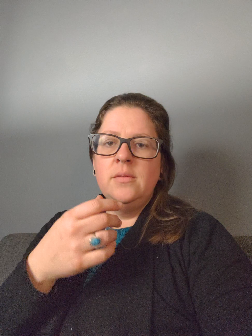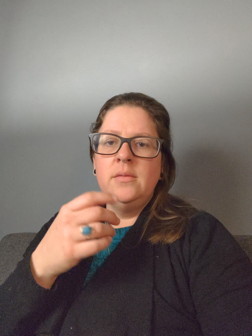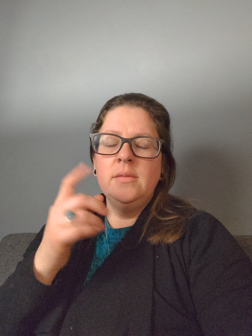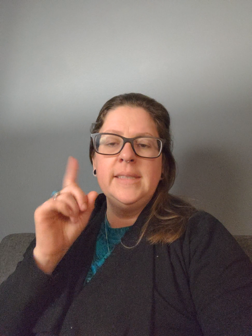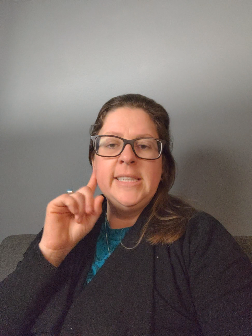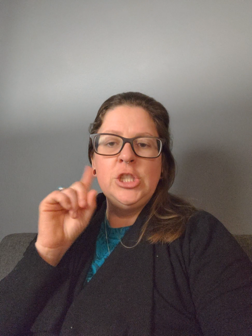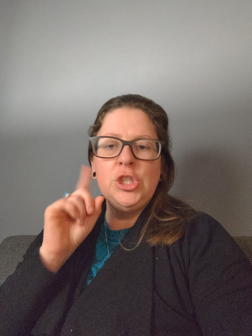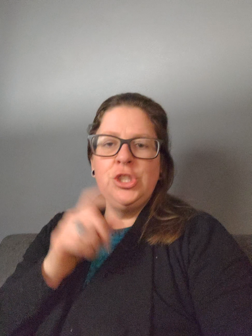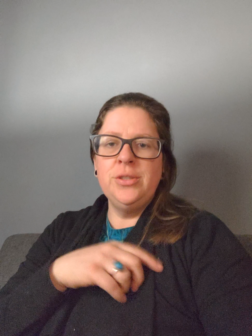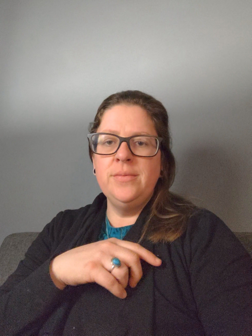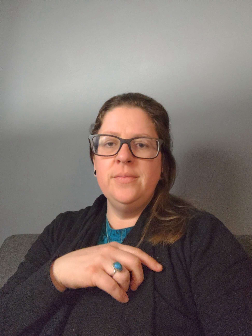hear